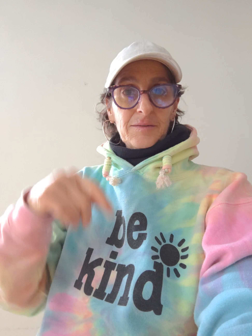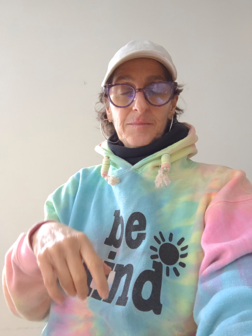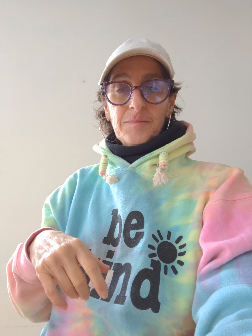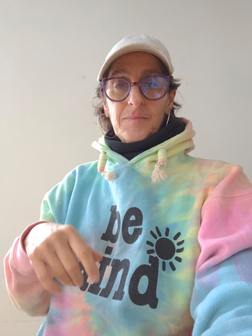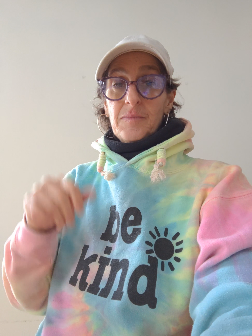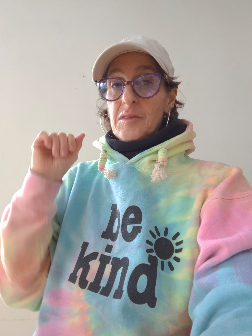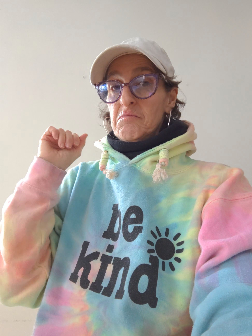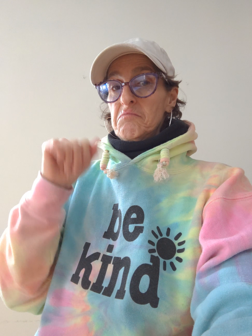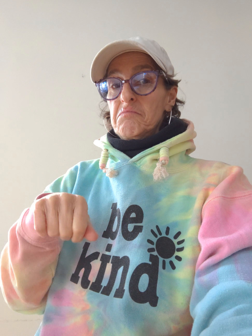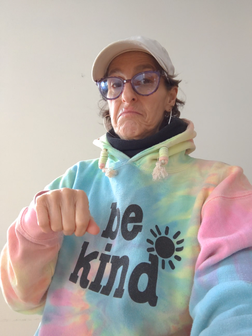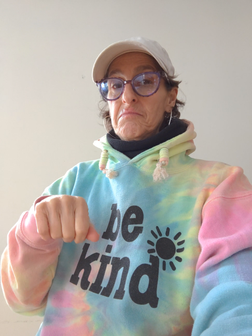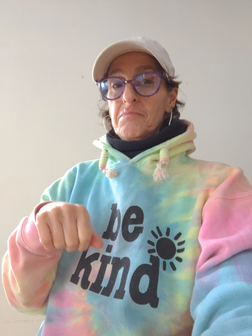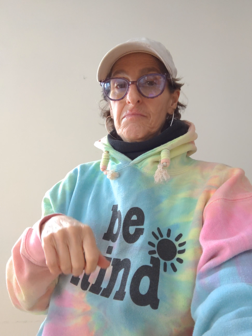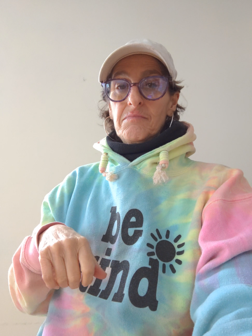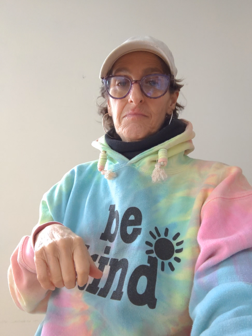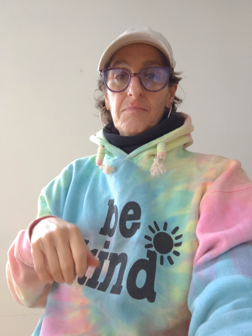can